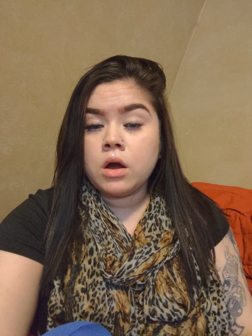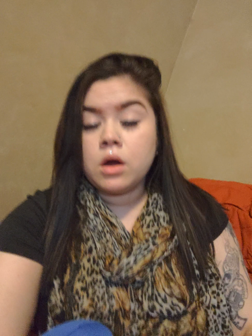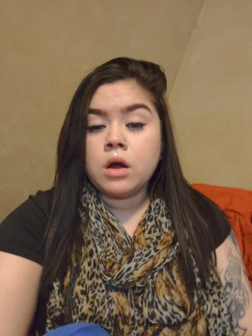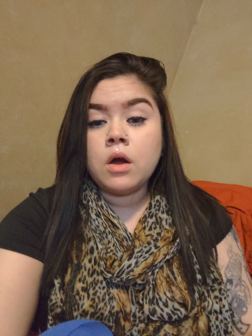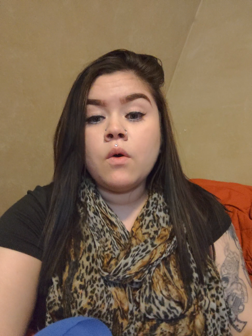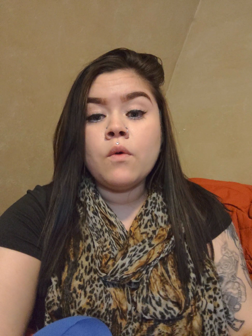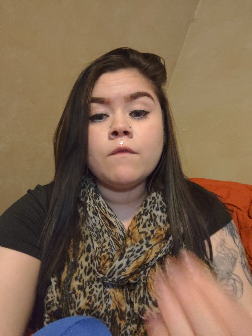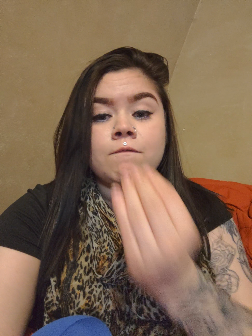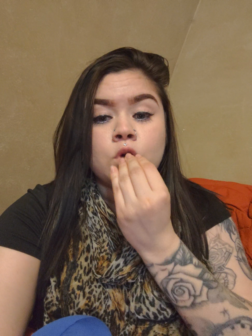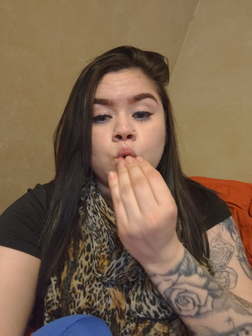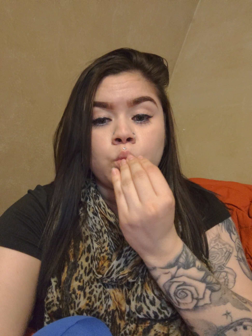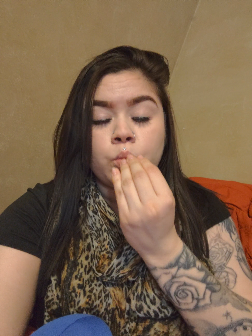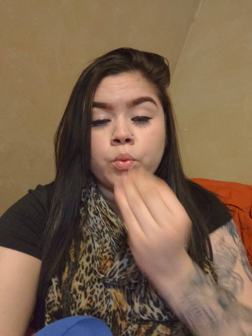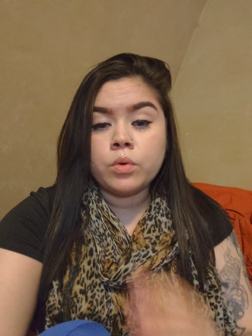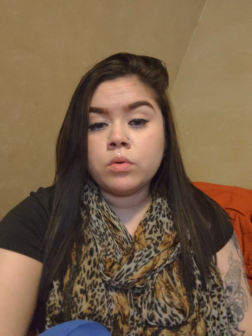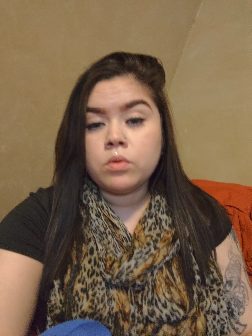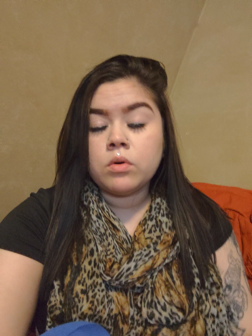food